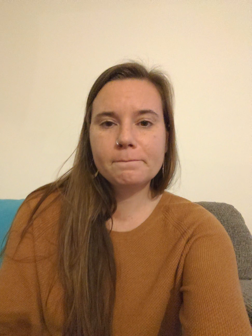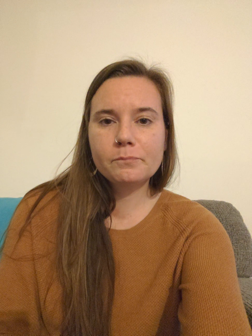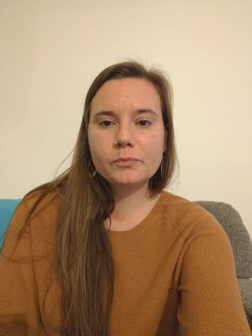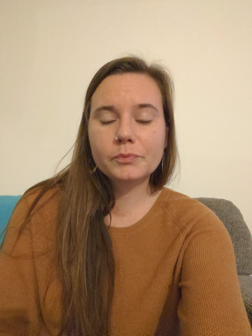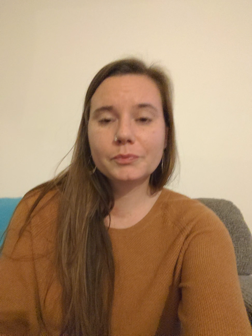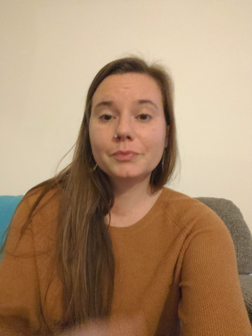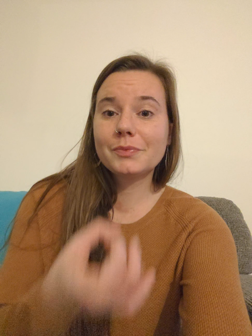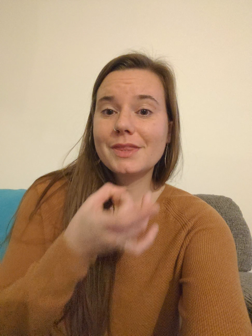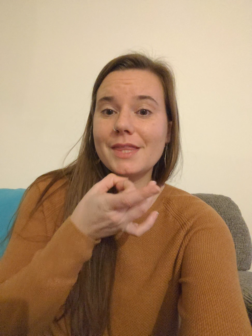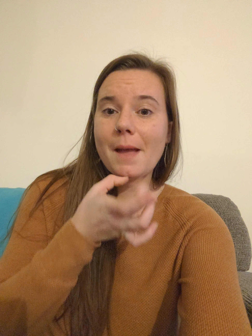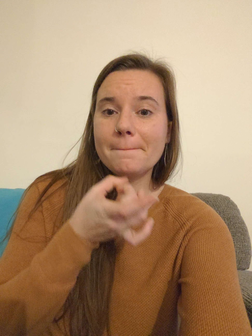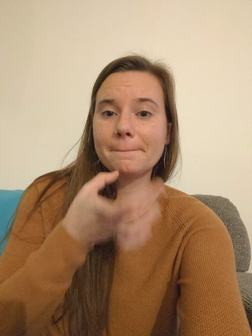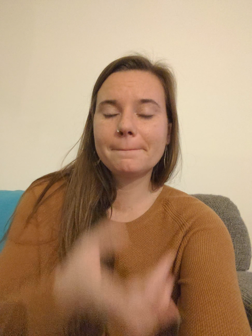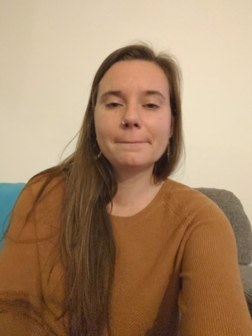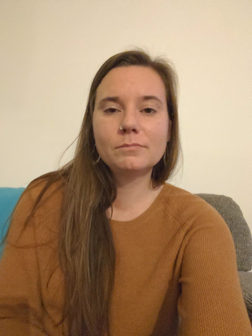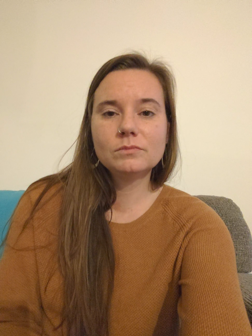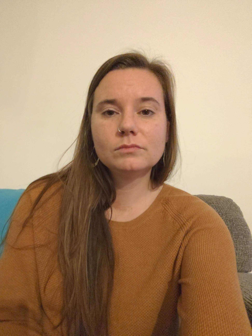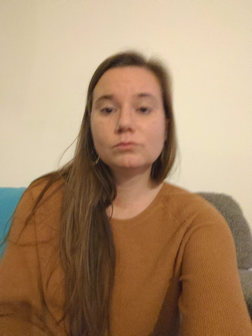lamp